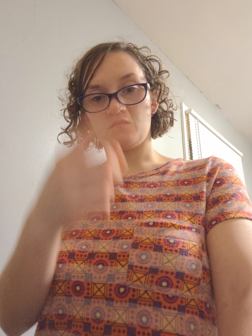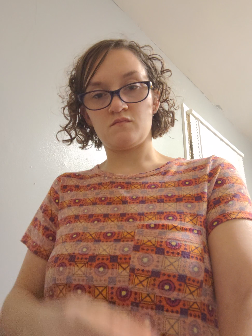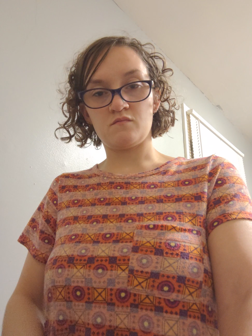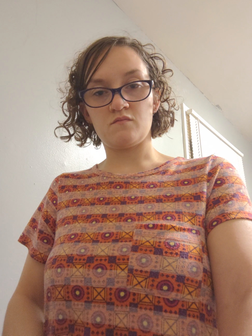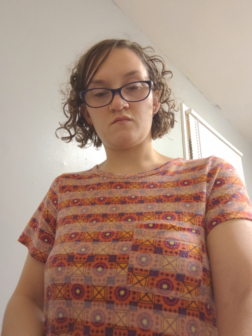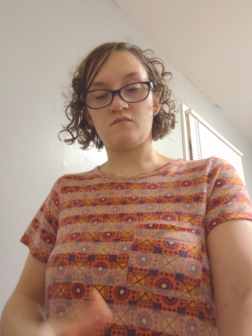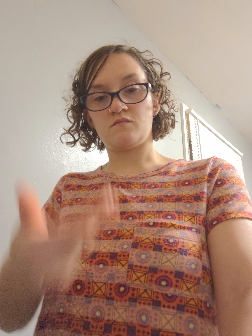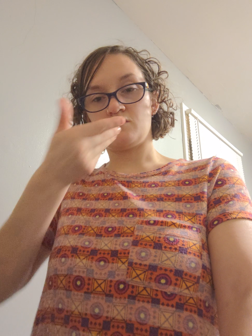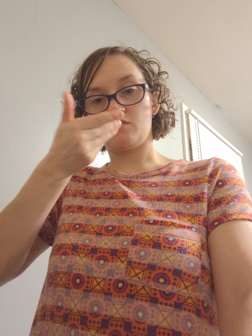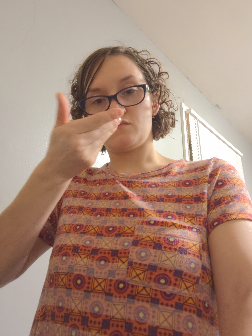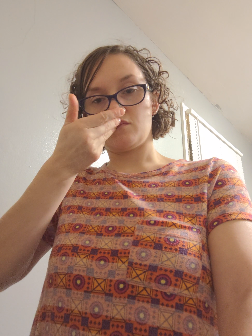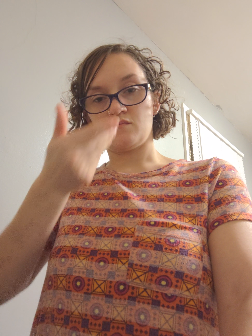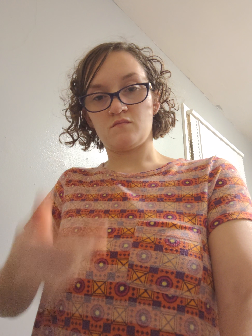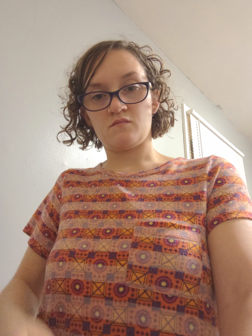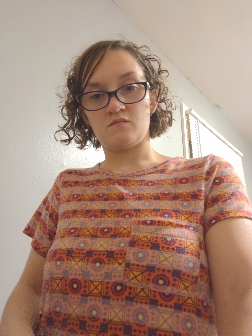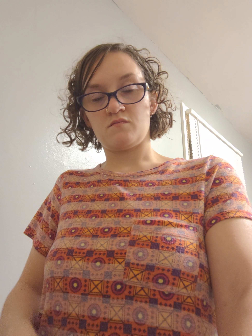pizza